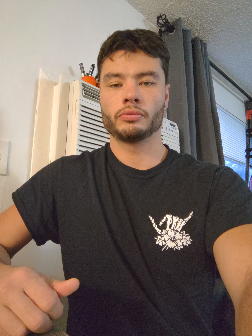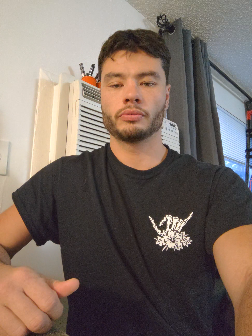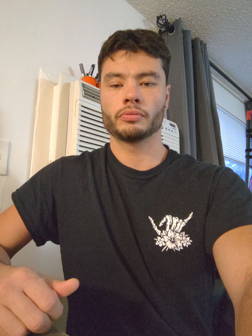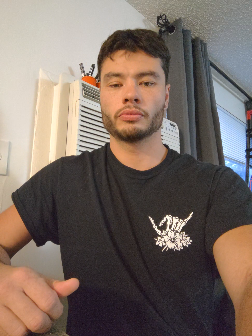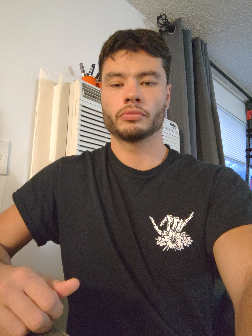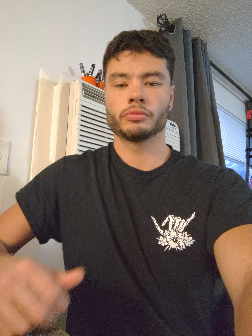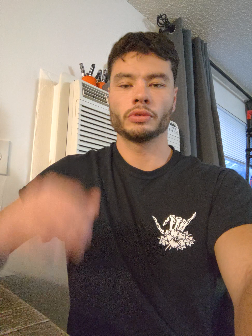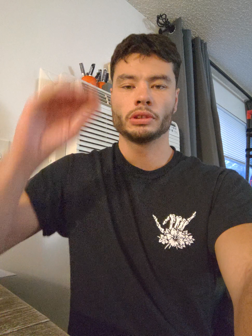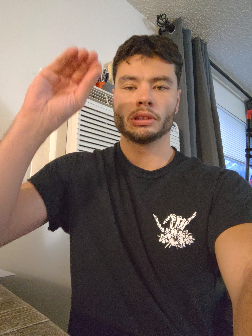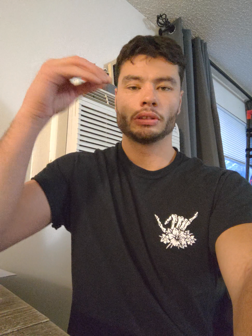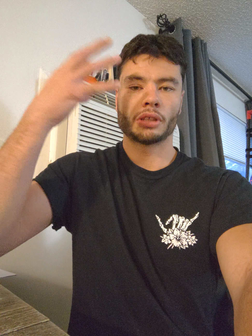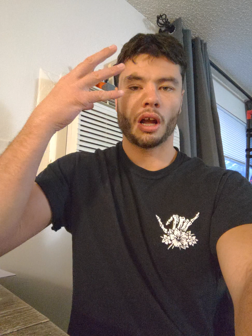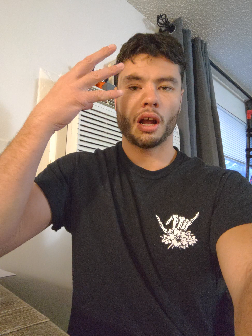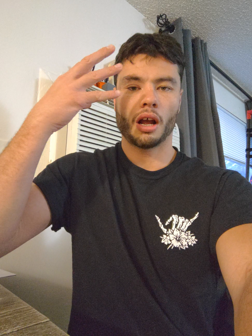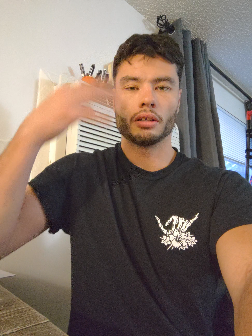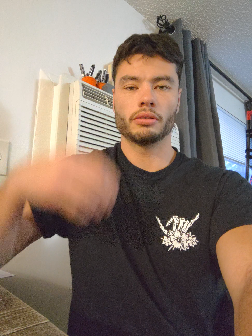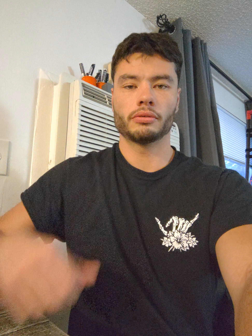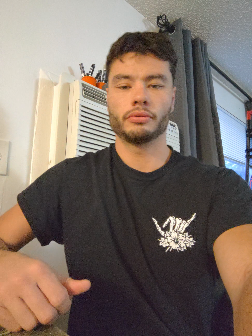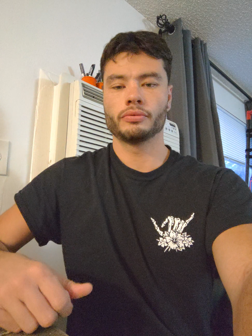sun